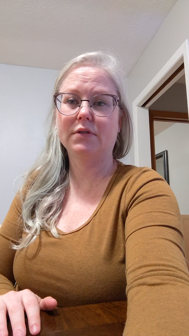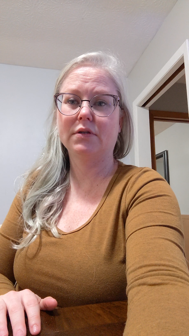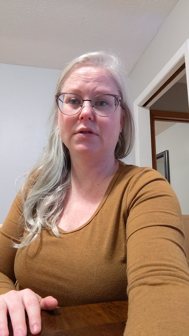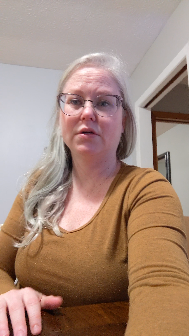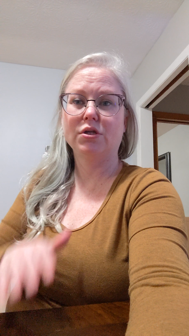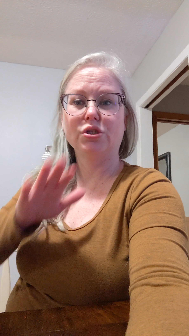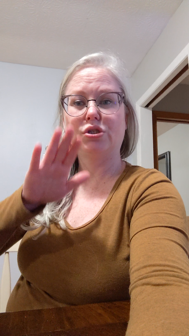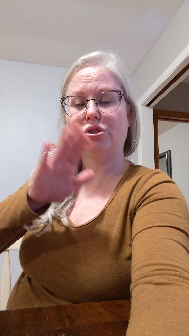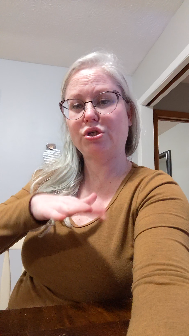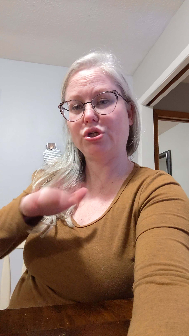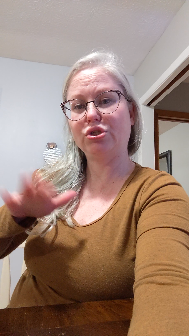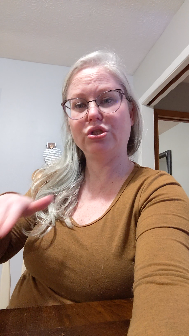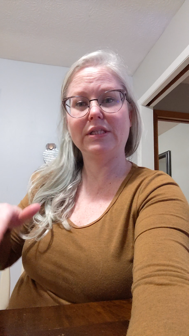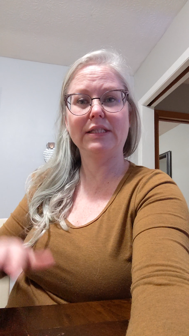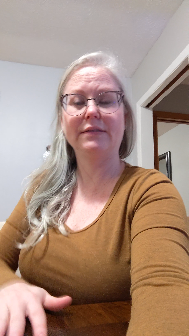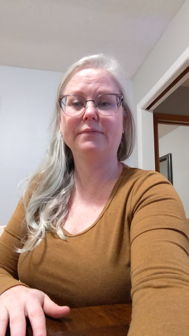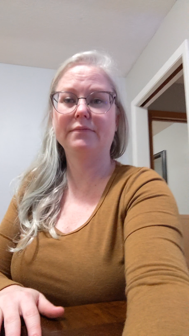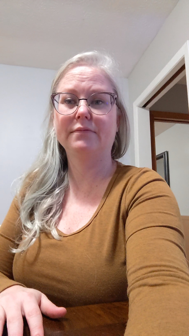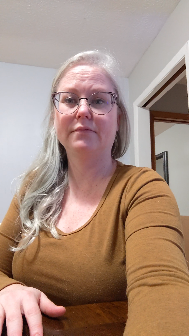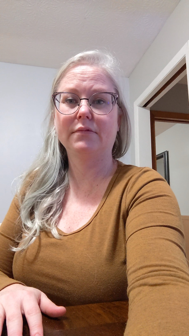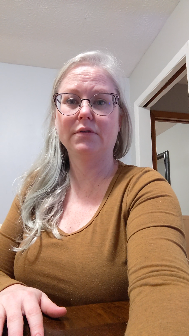children